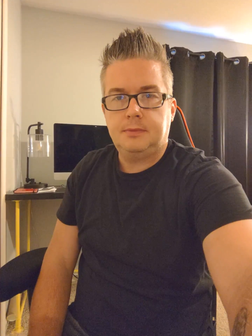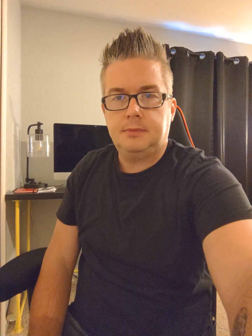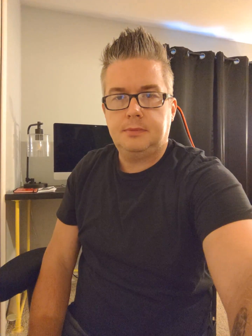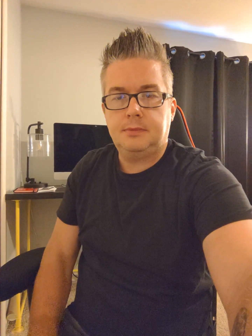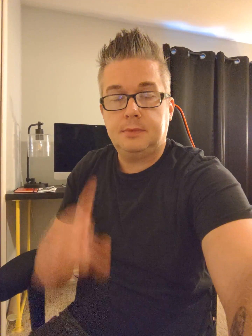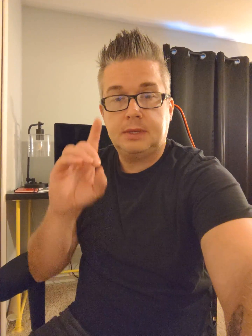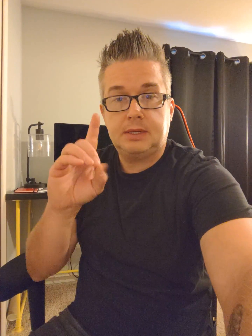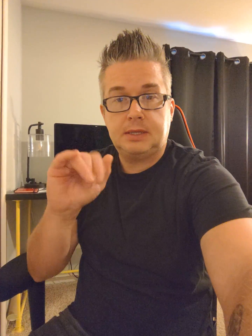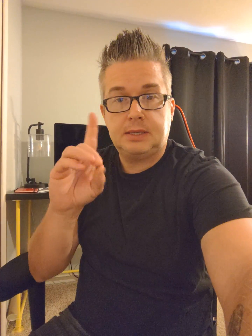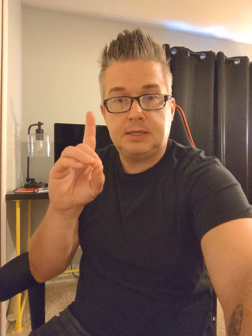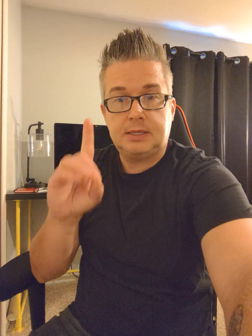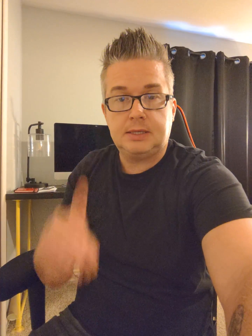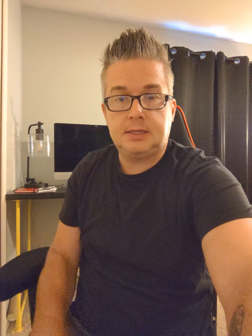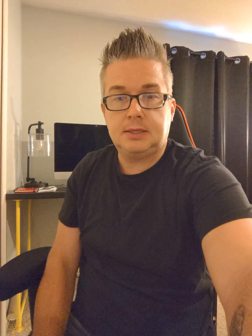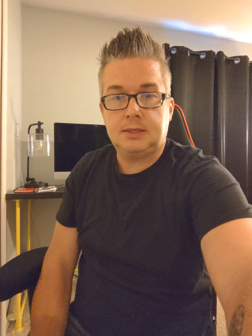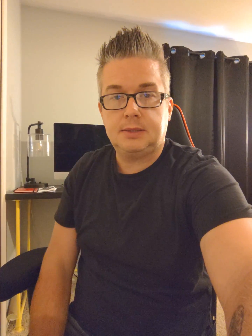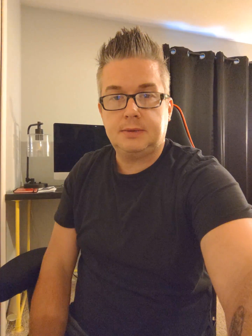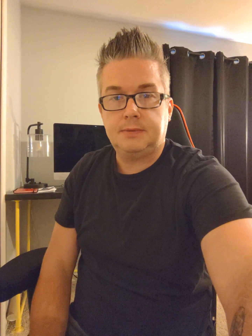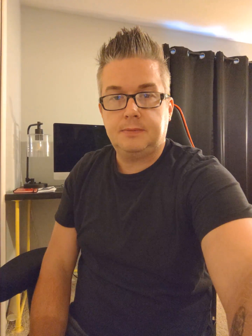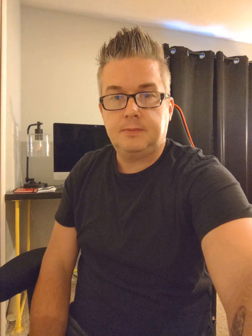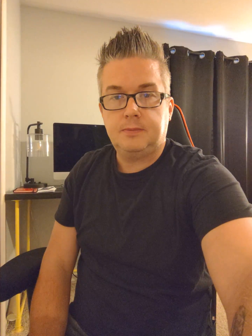did